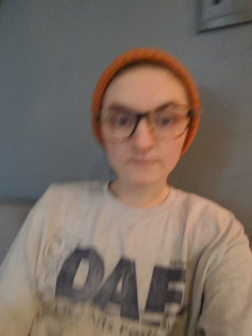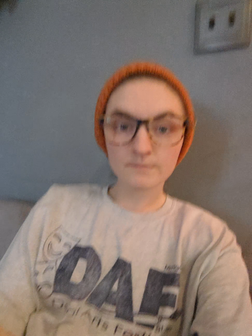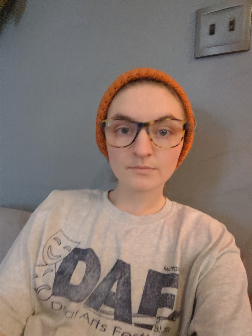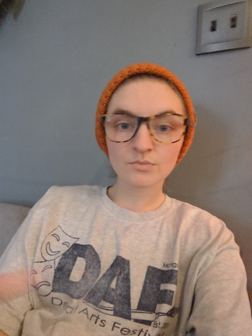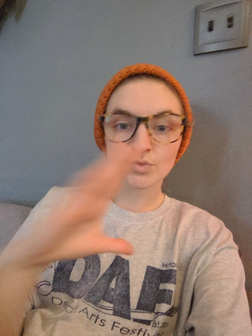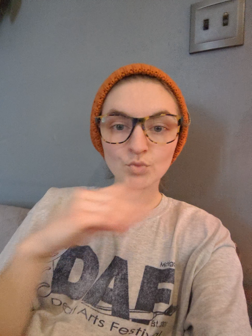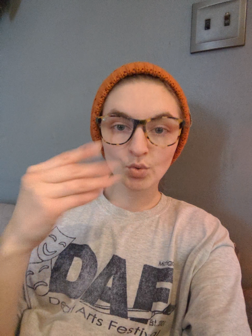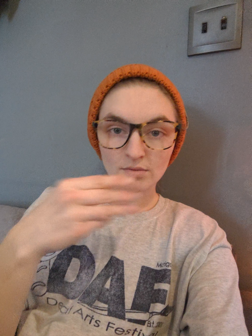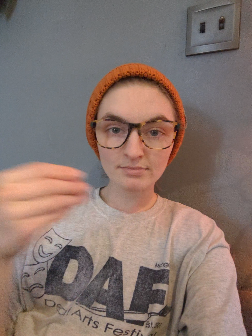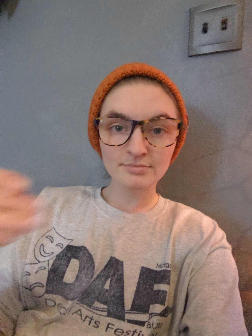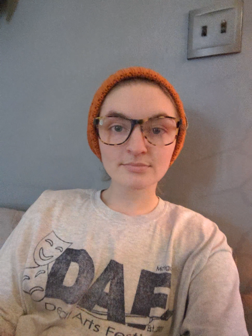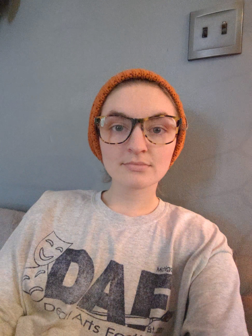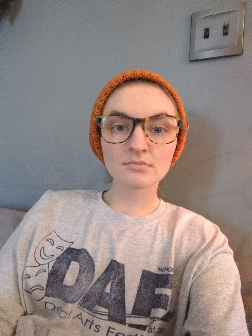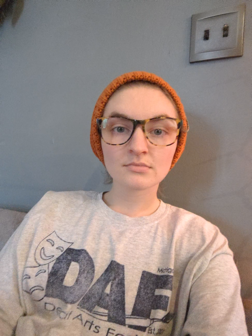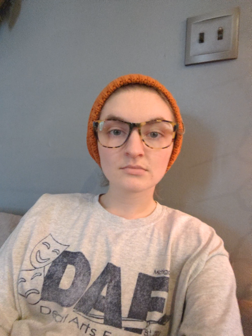story